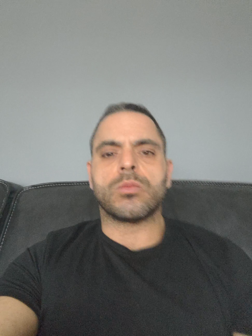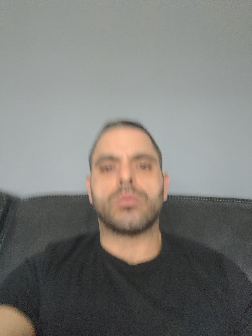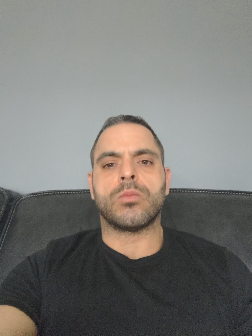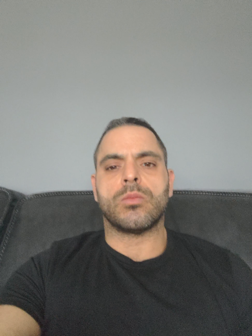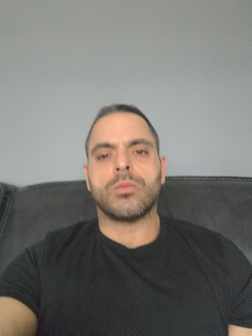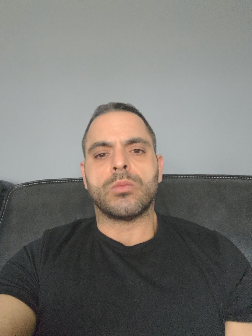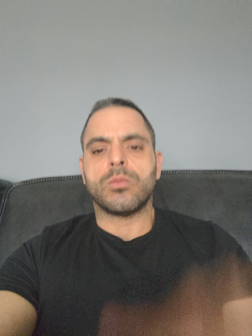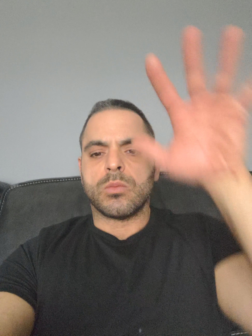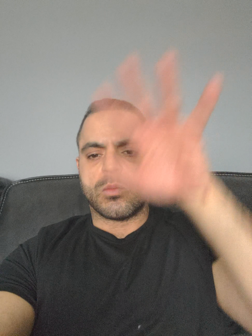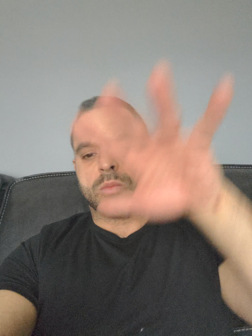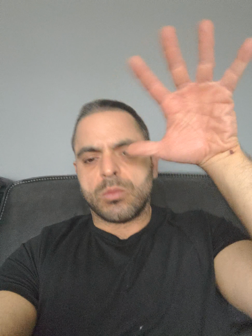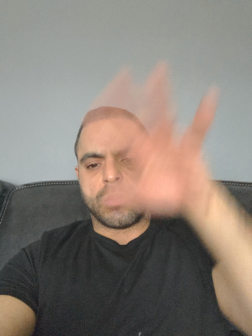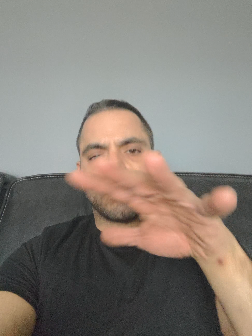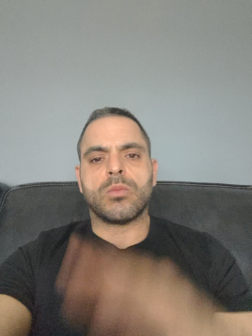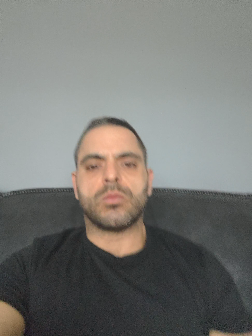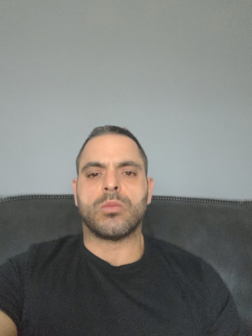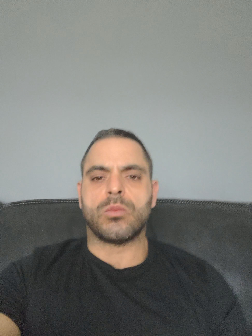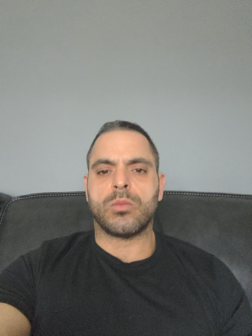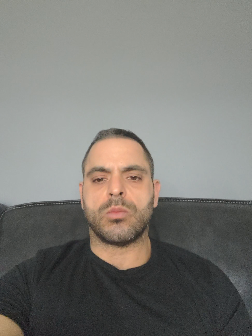alligator